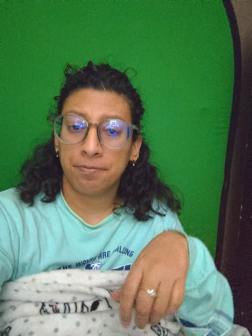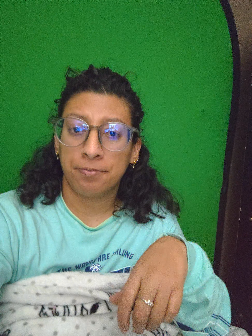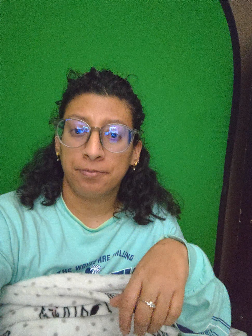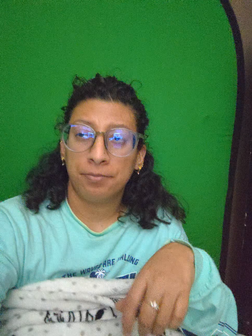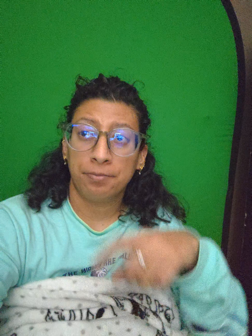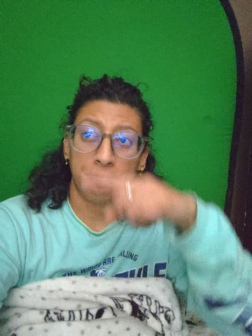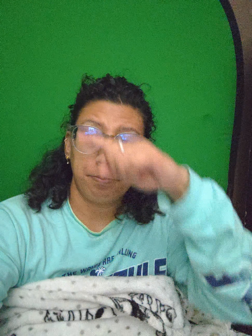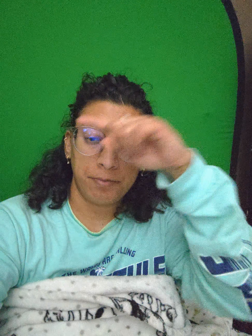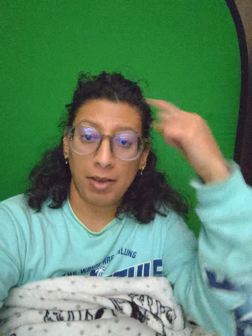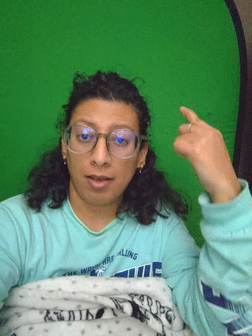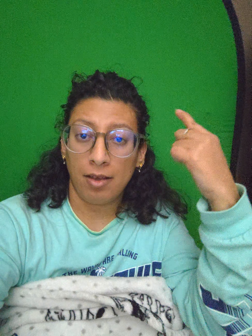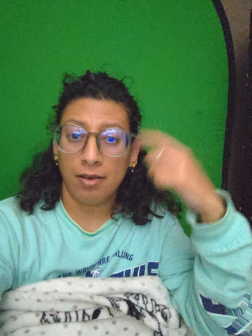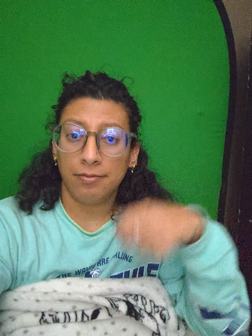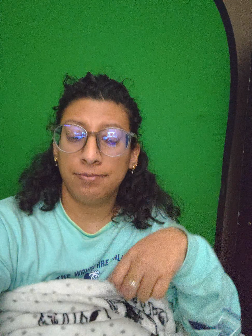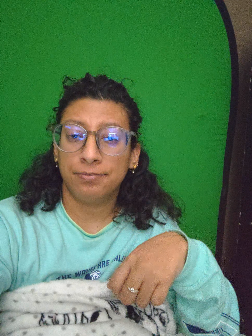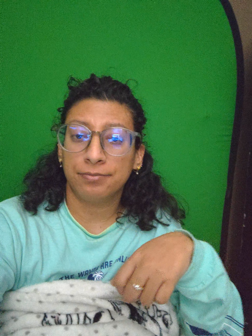black